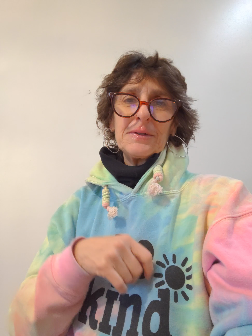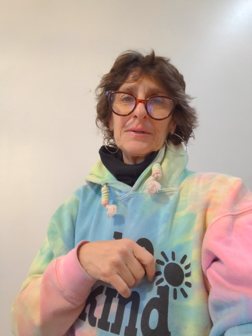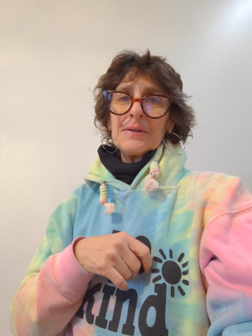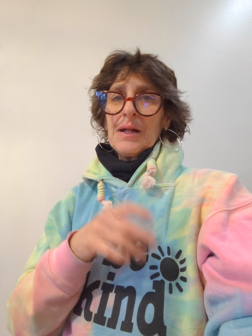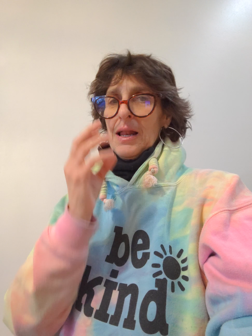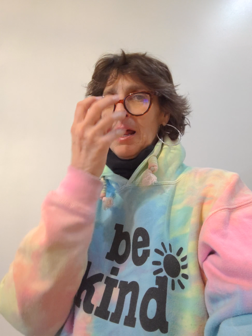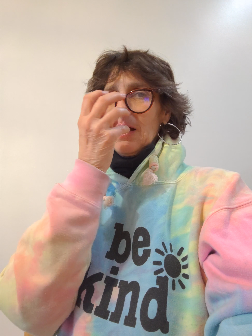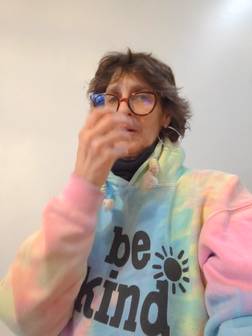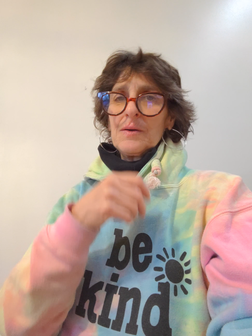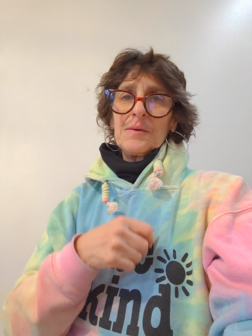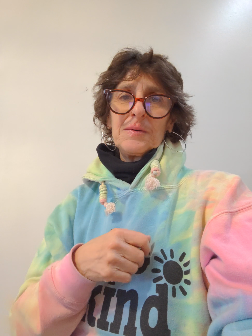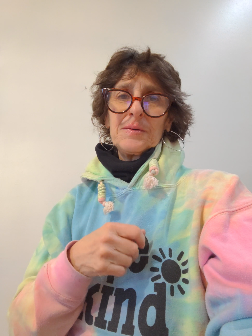clown